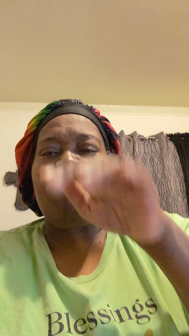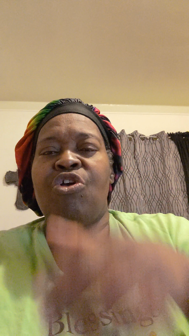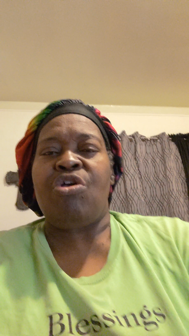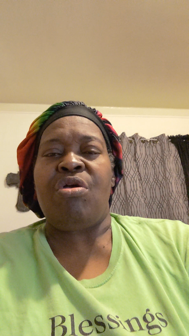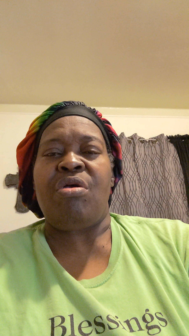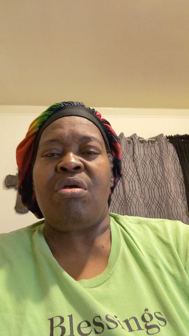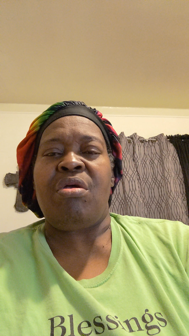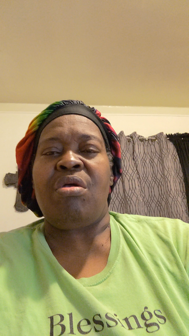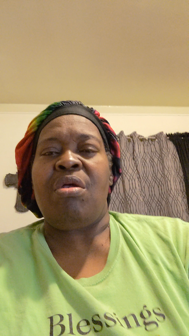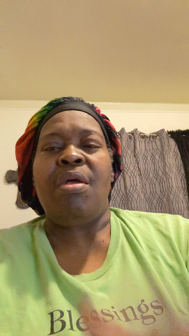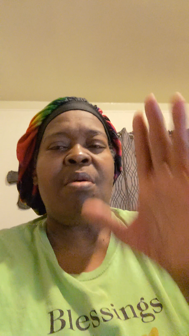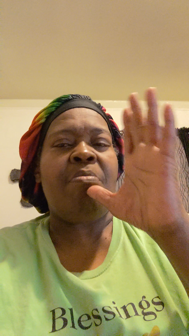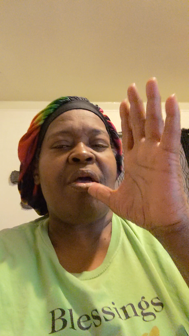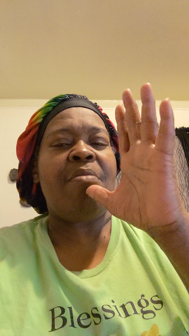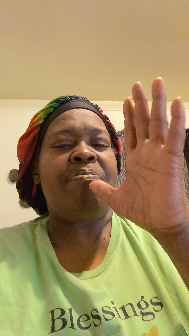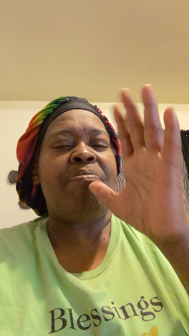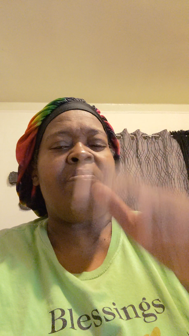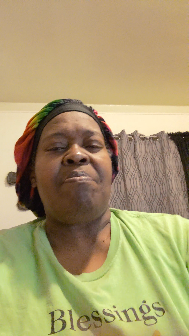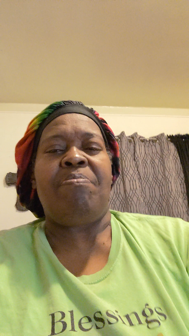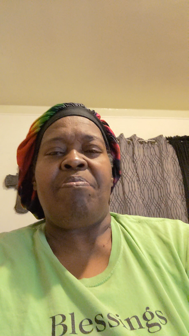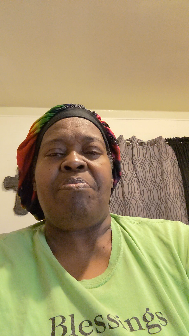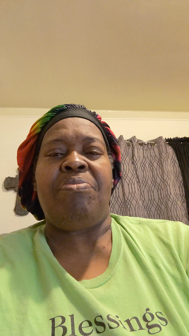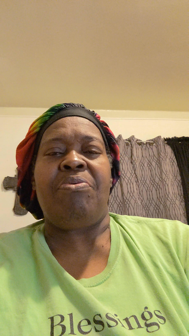mommy